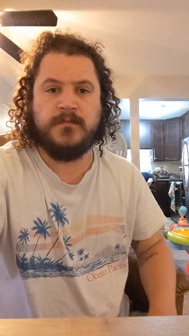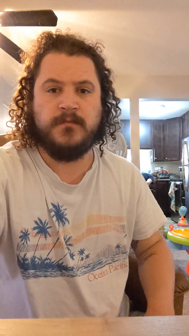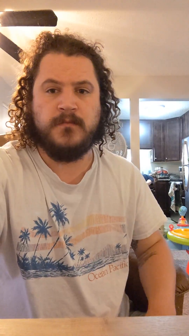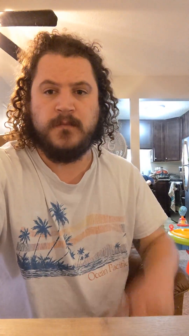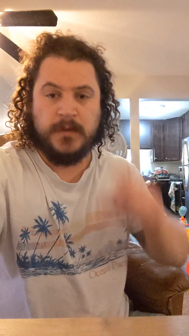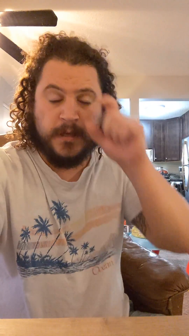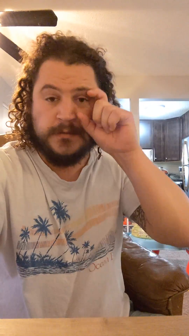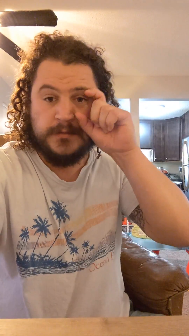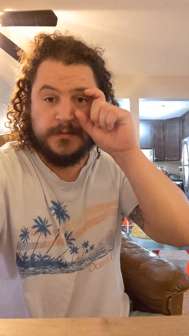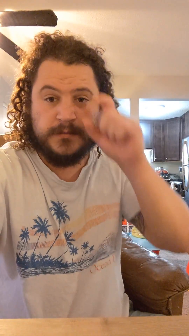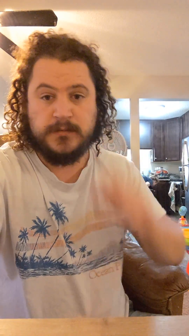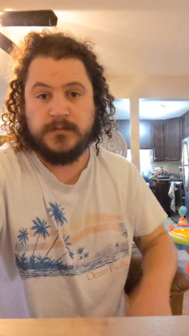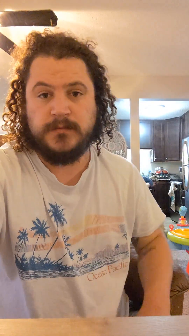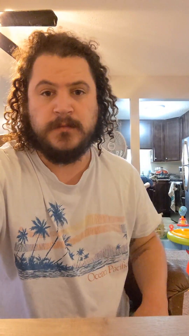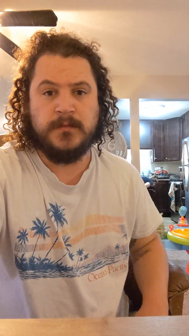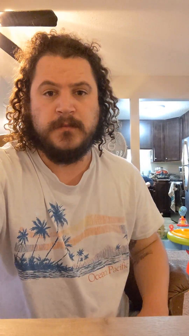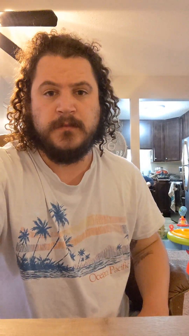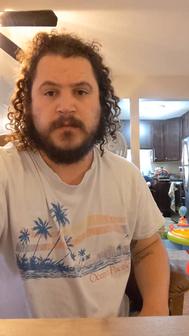glasses